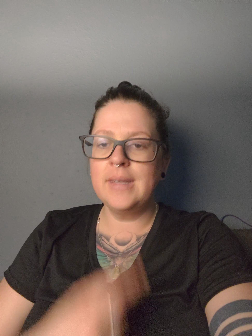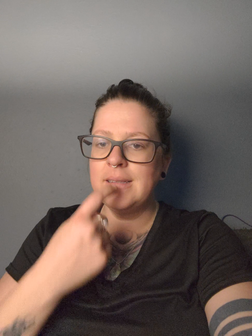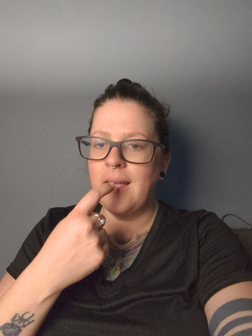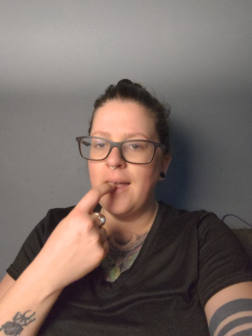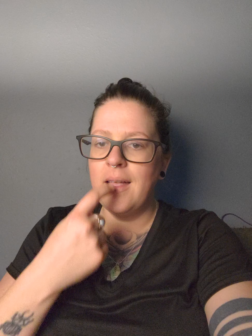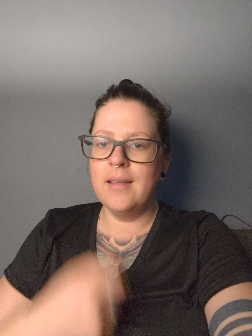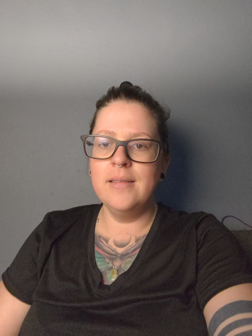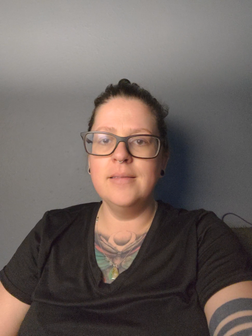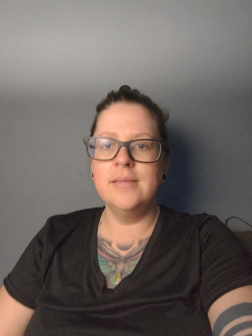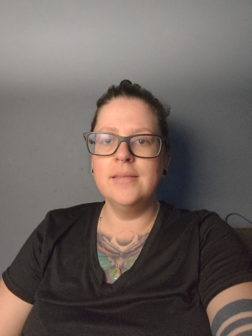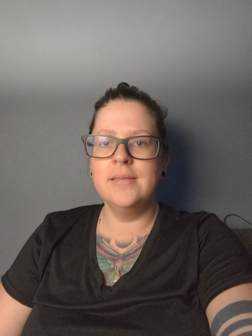tongue